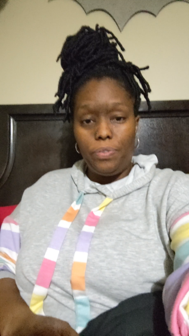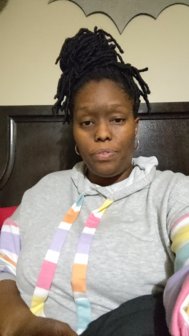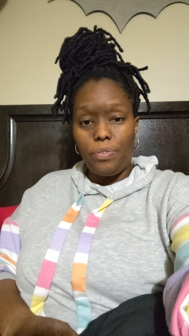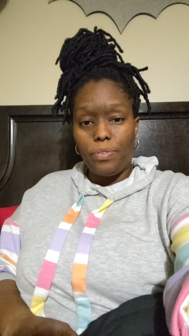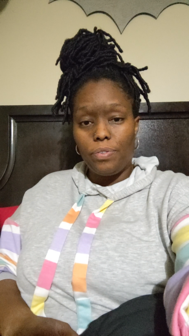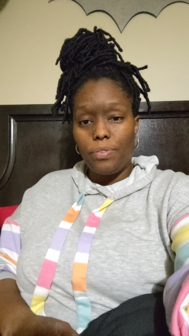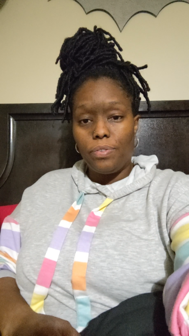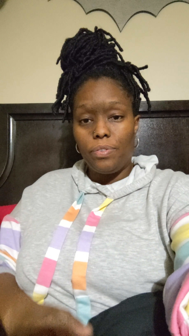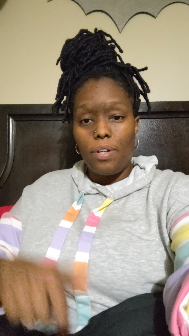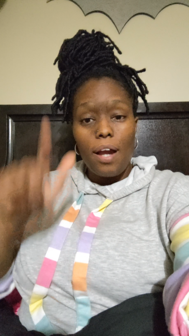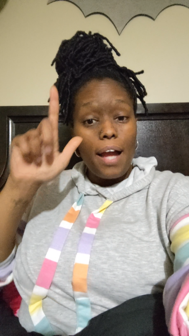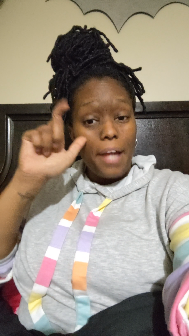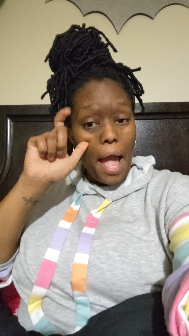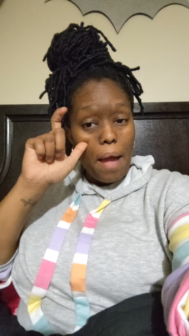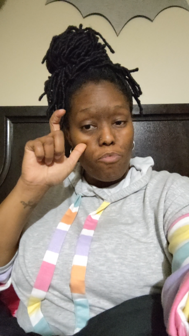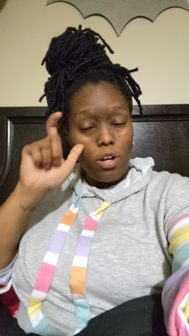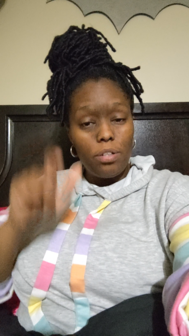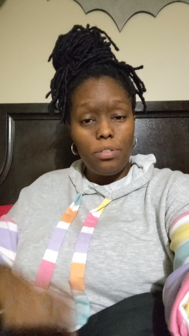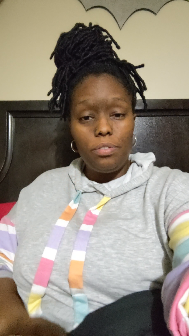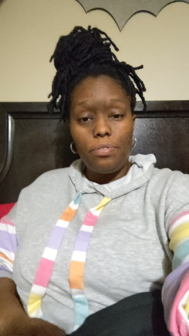camera